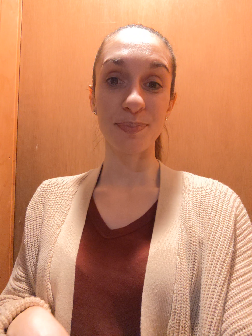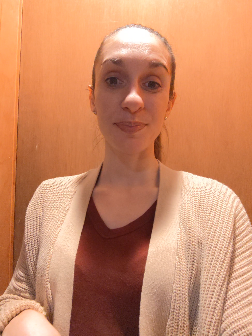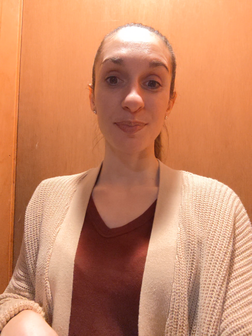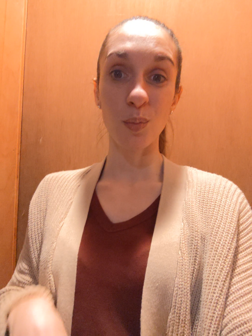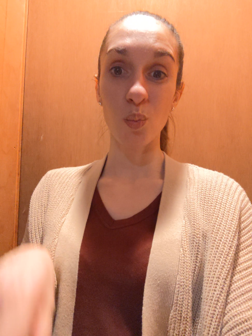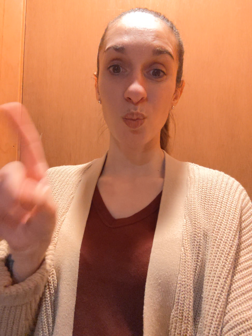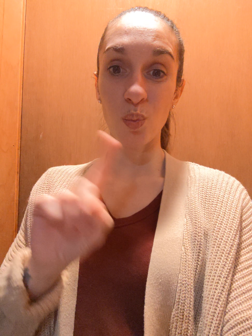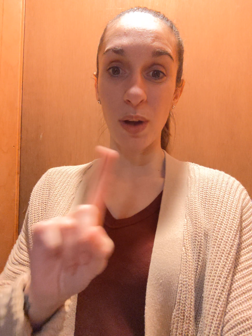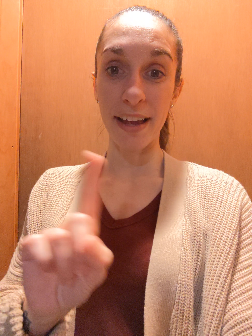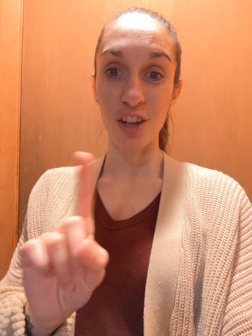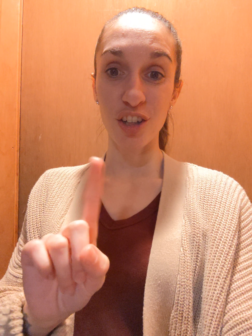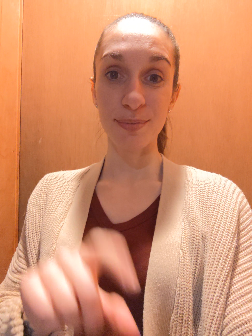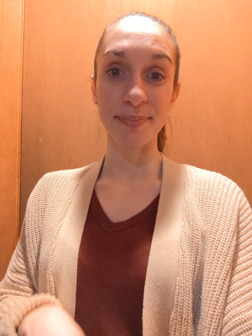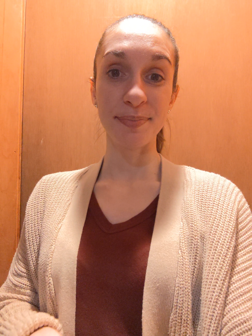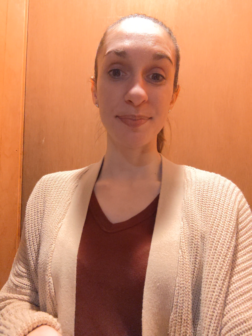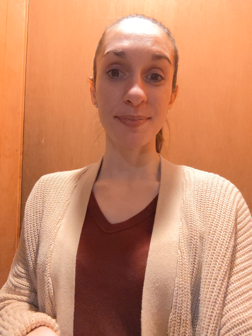where